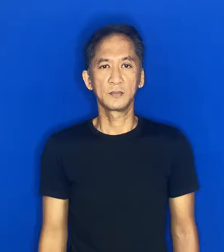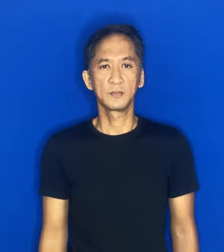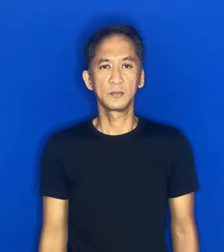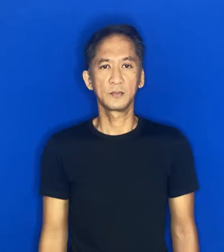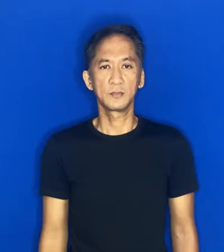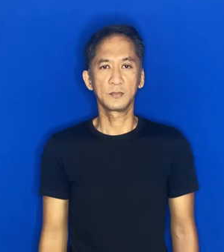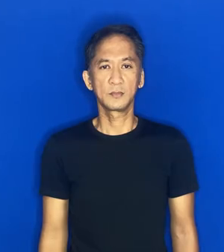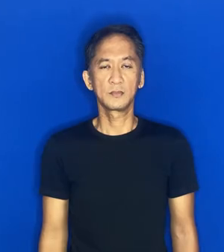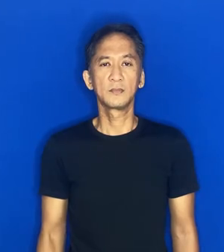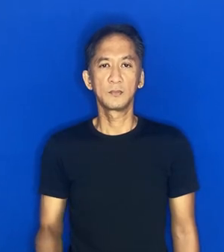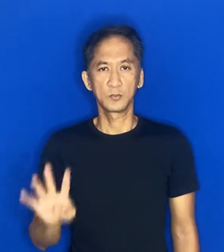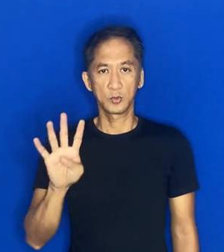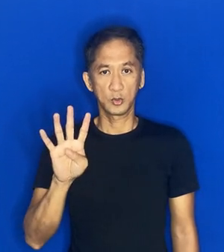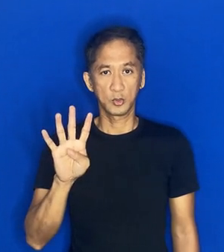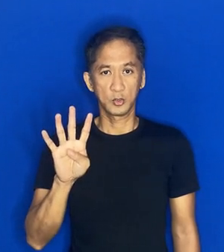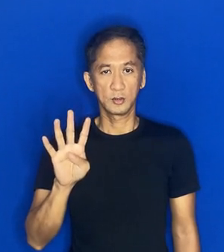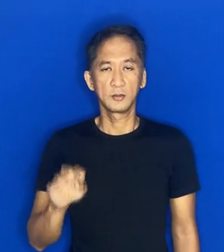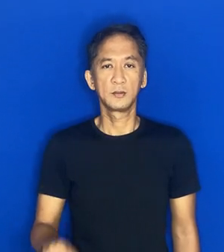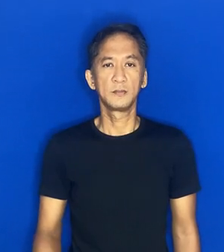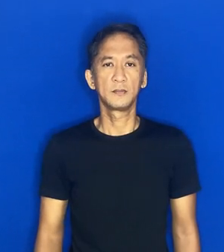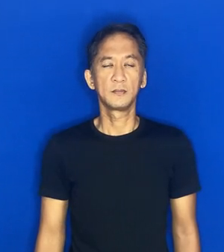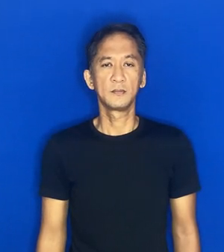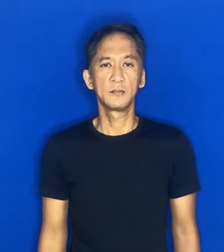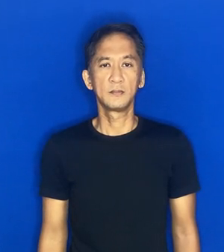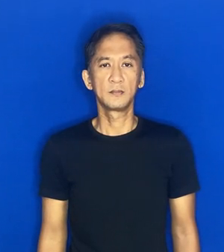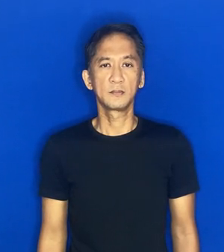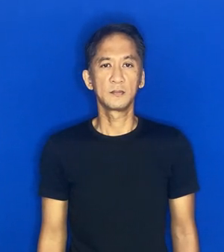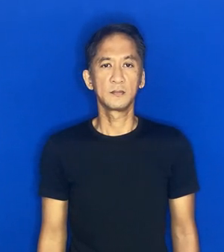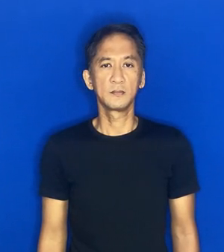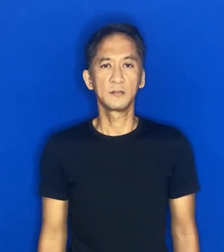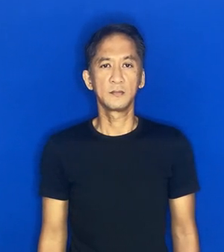four